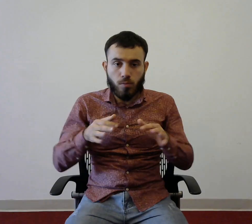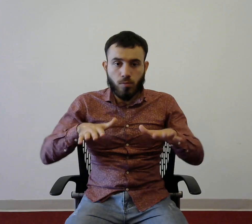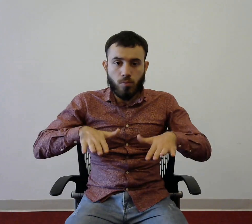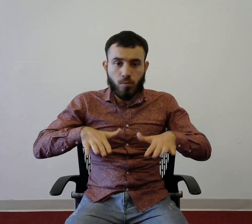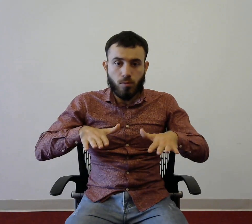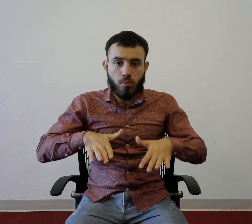yer